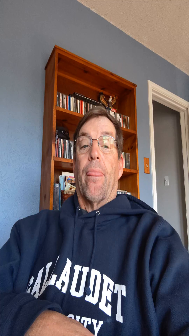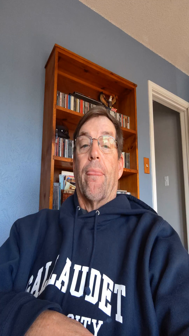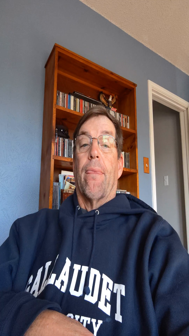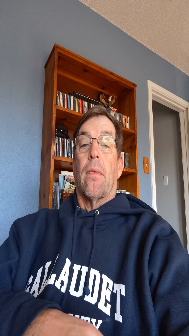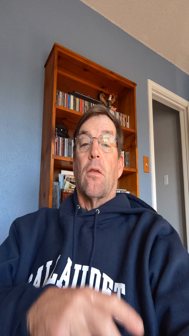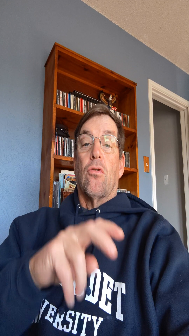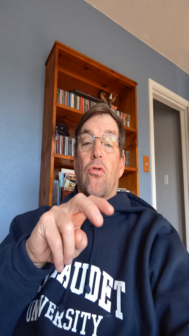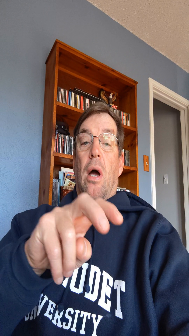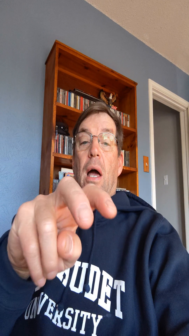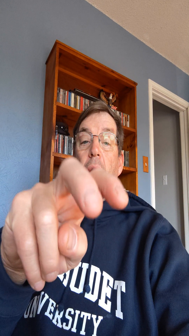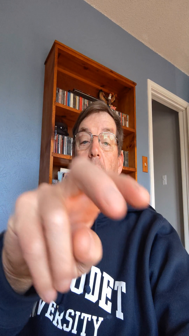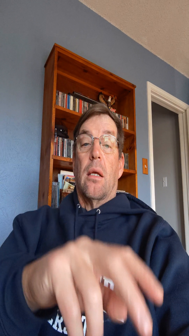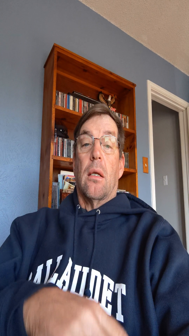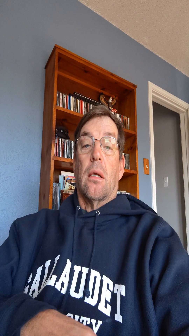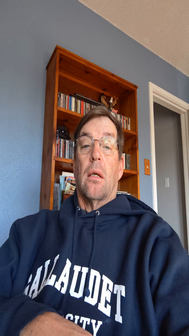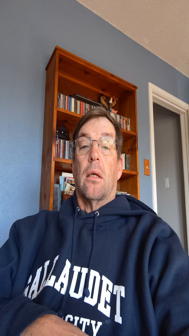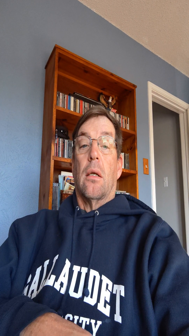ride